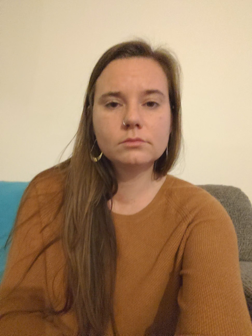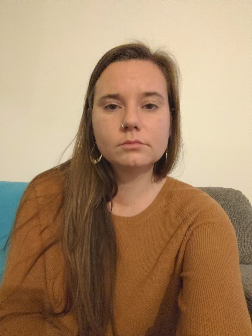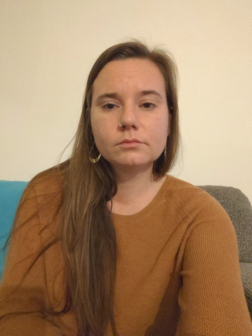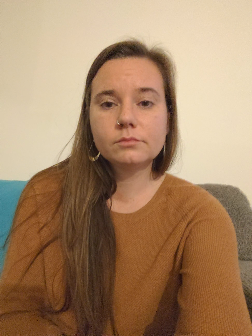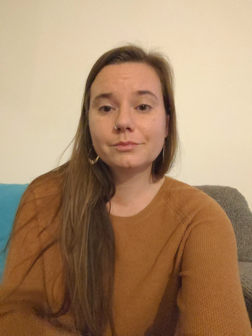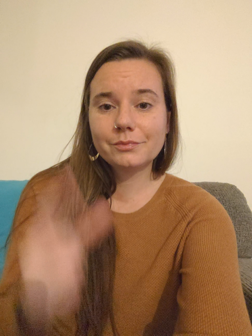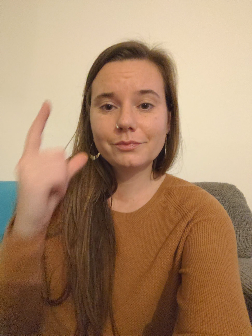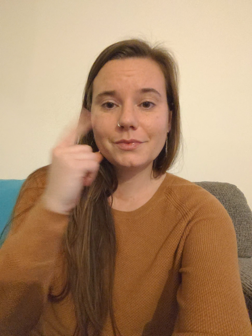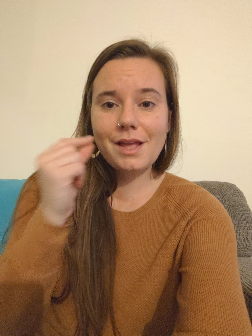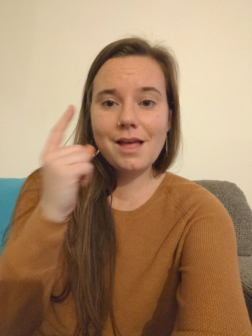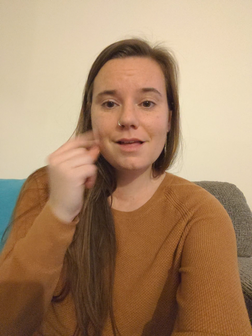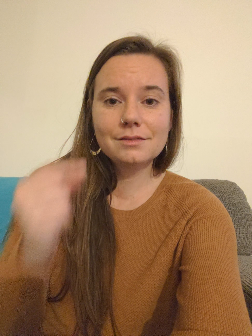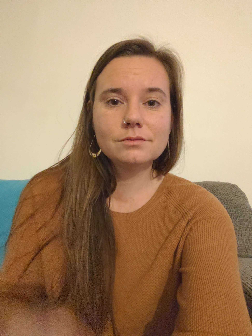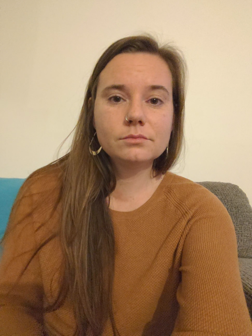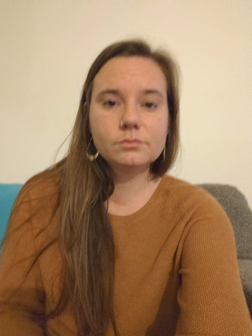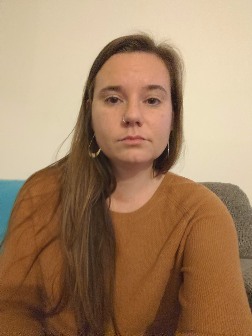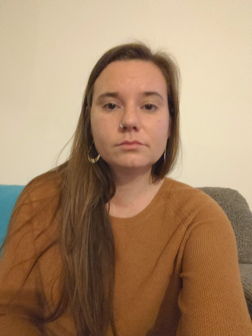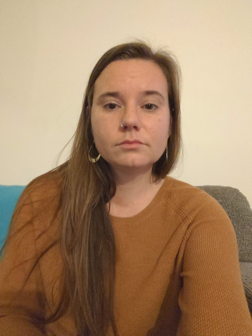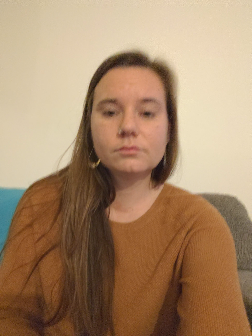cat